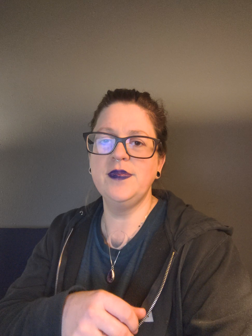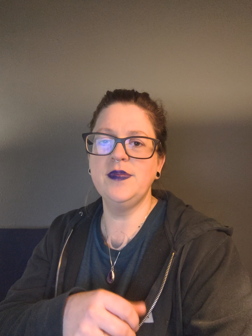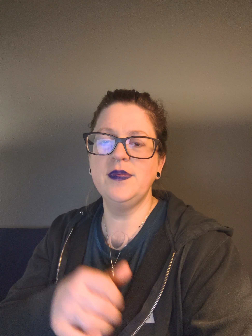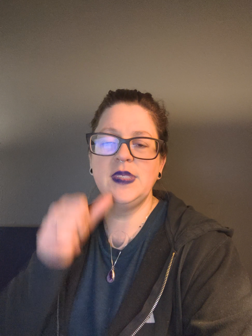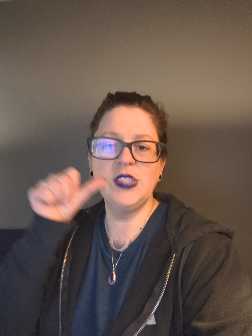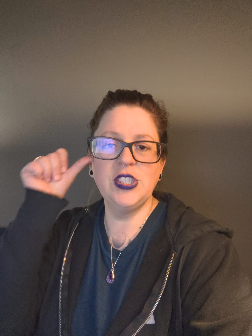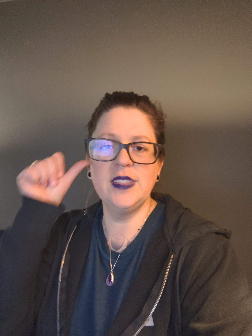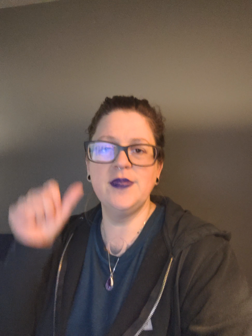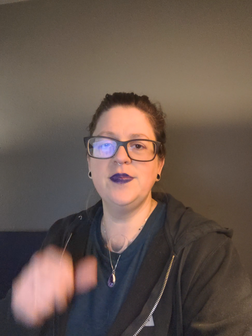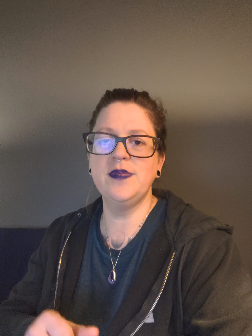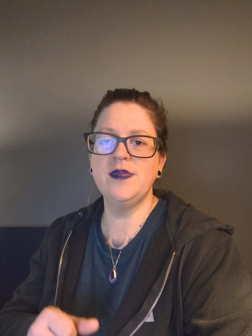yesterday